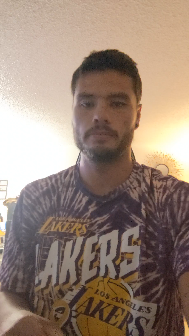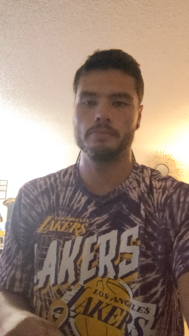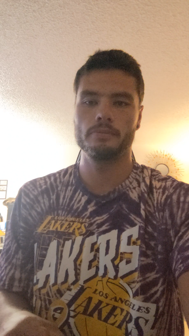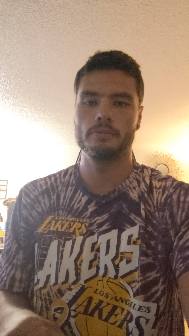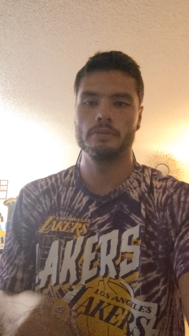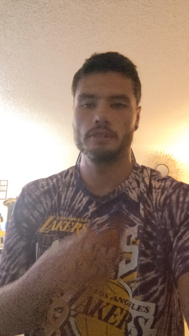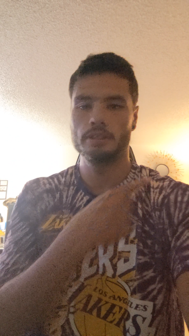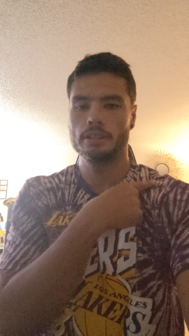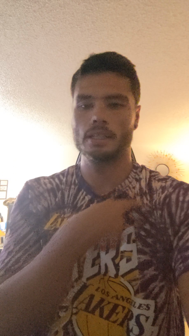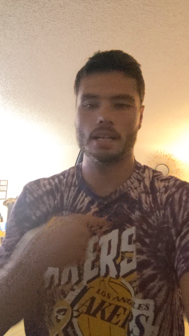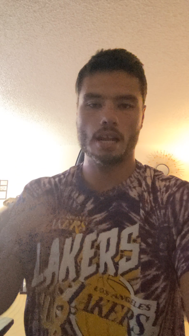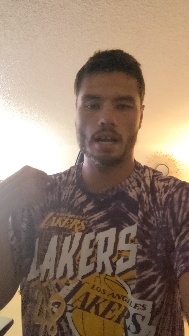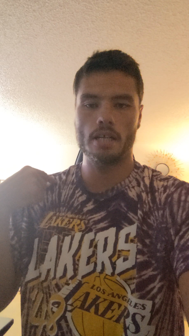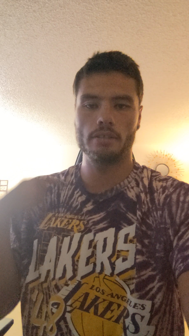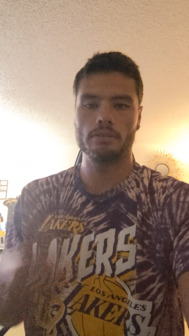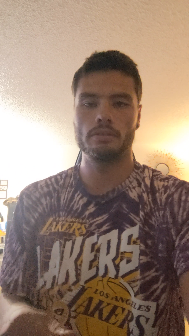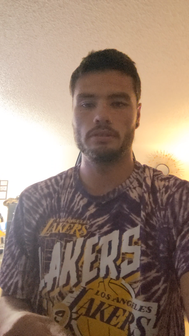necklace